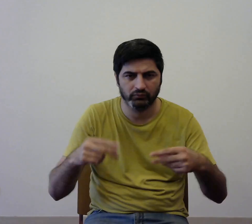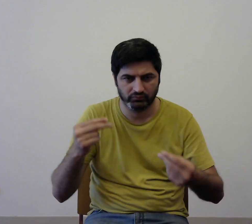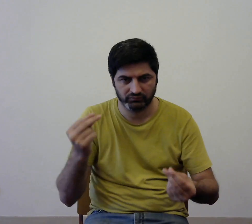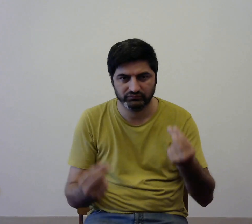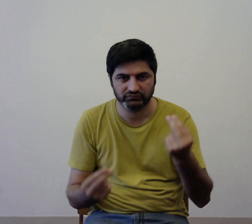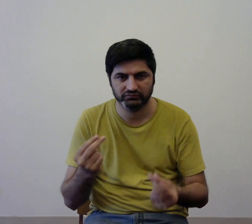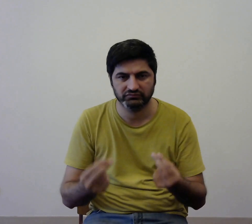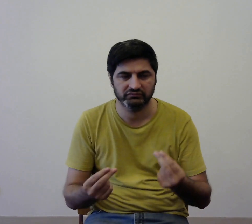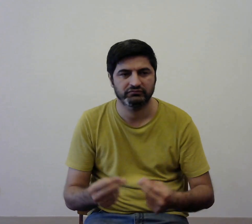oynamaq